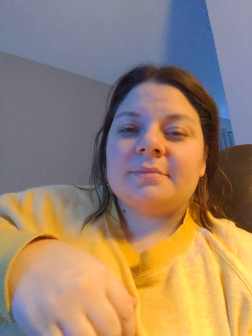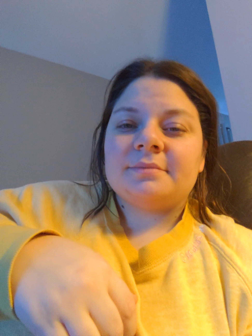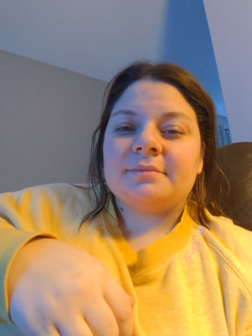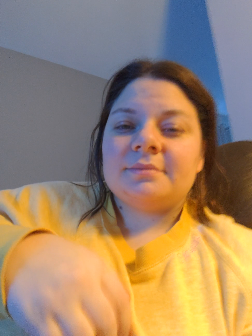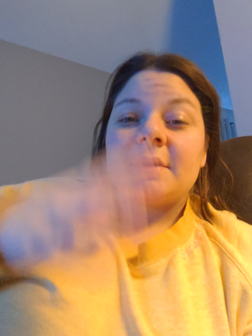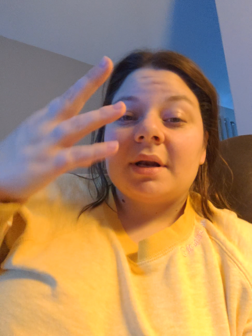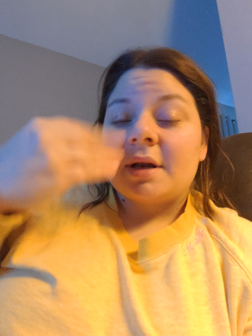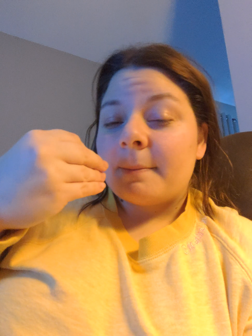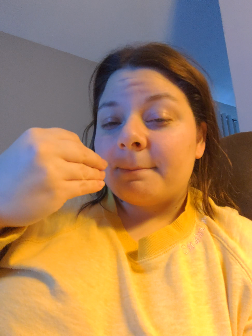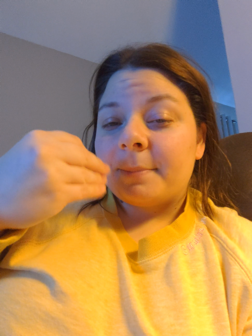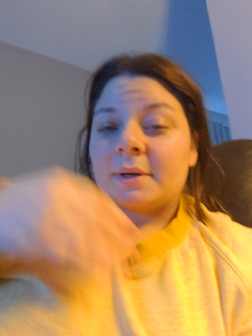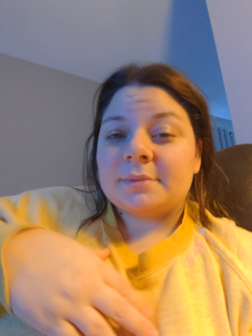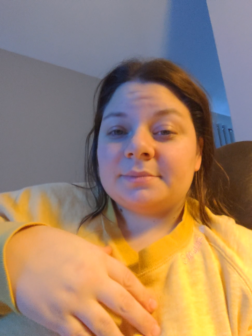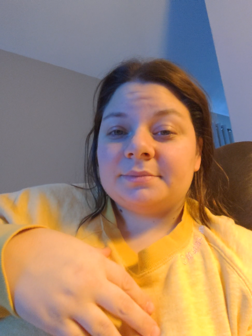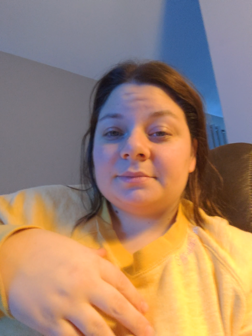nap